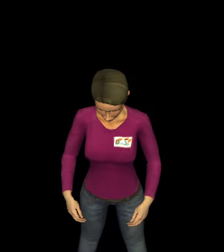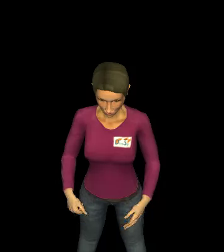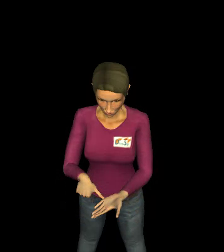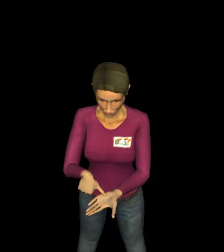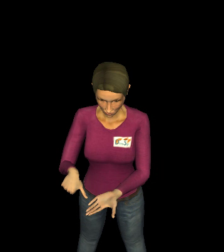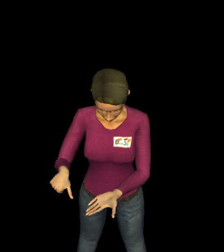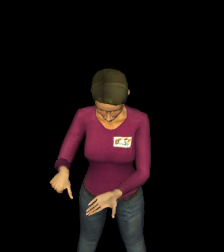يدفع